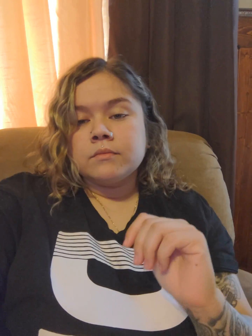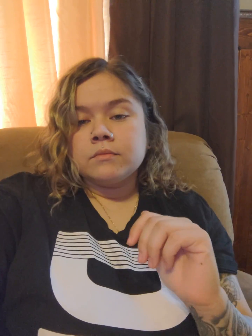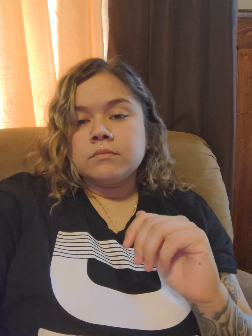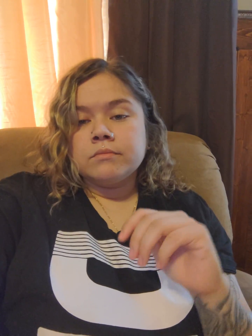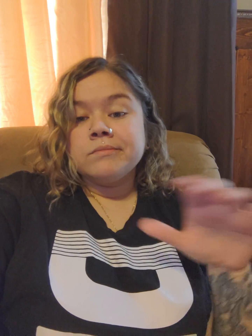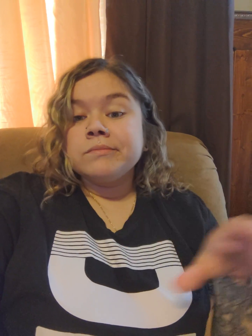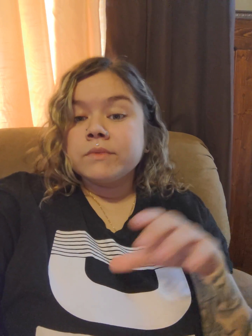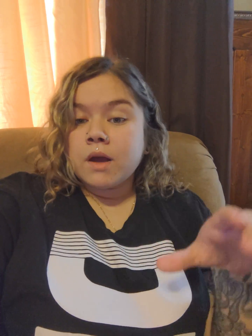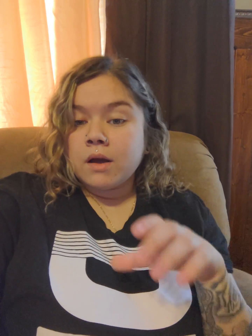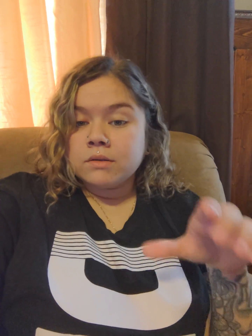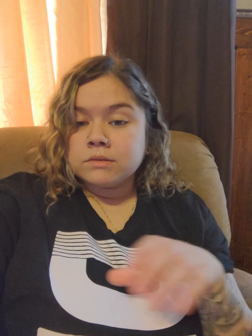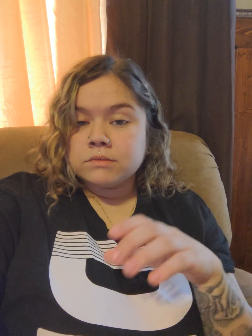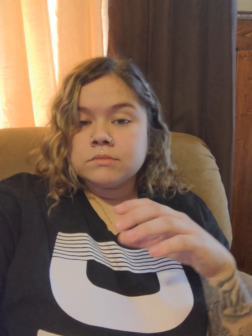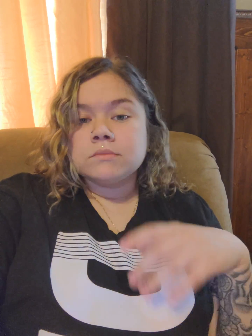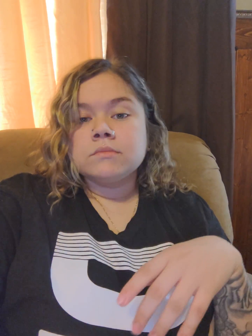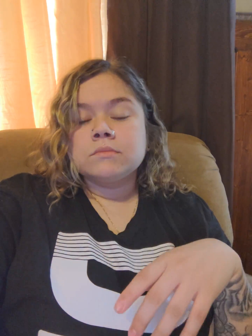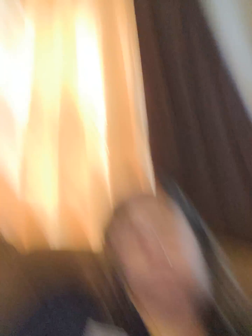does